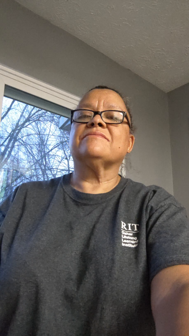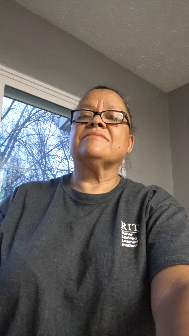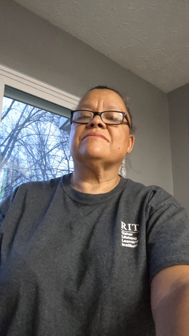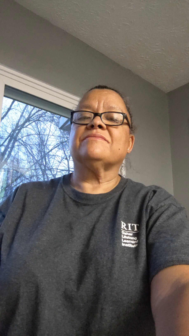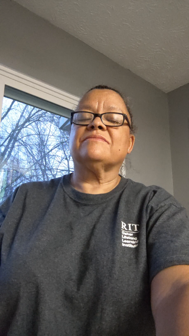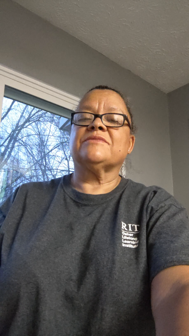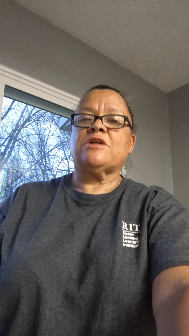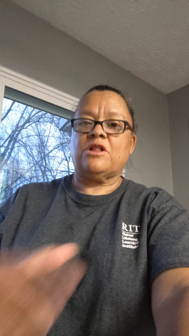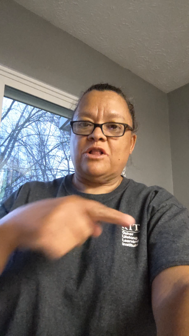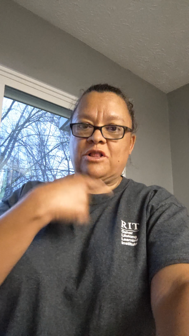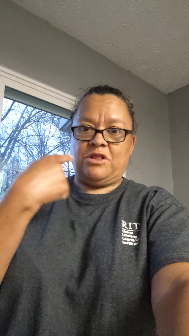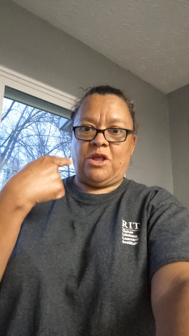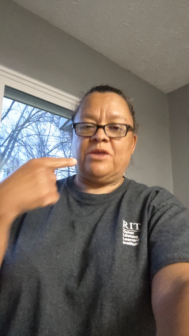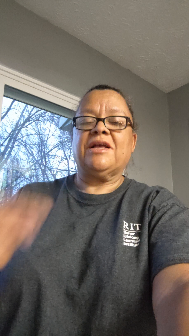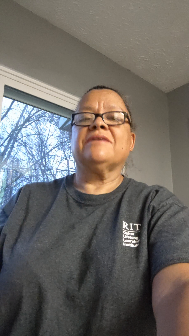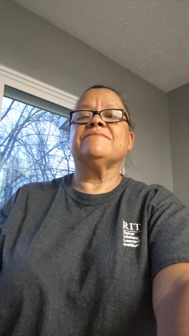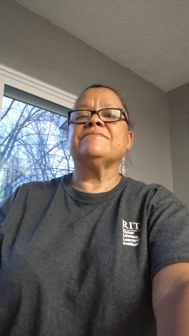long